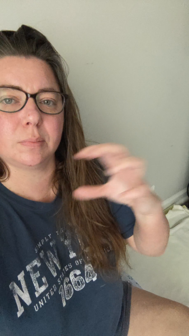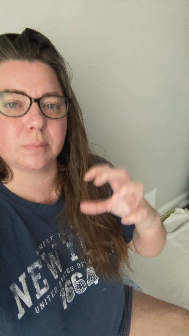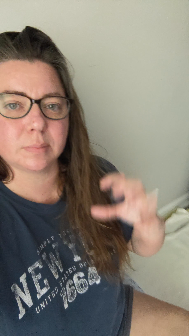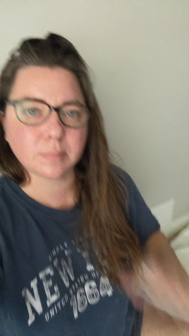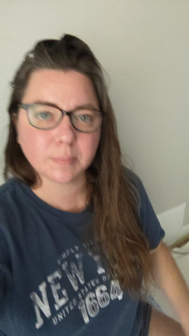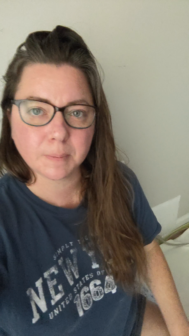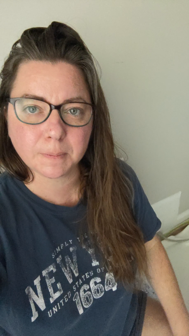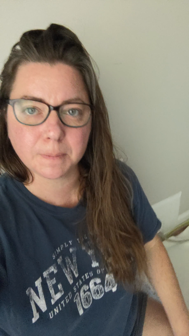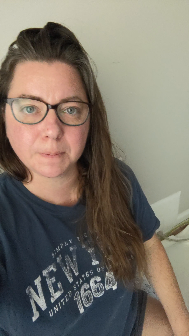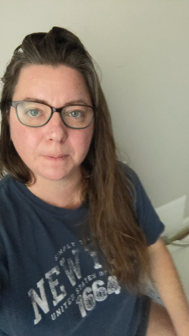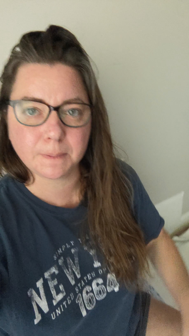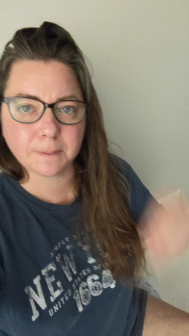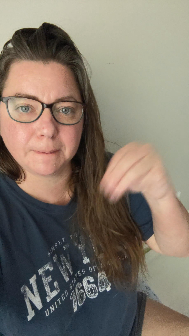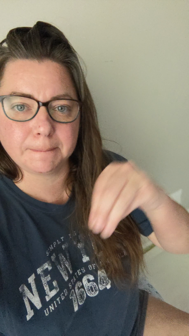inside